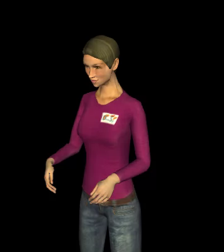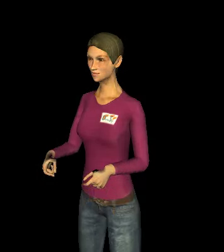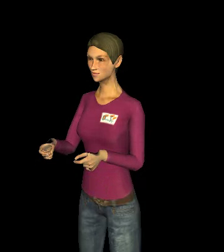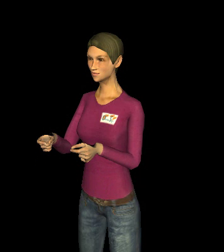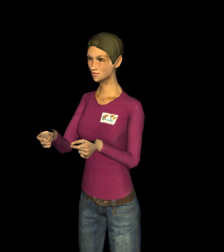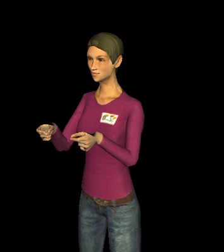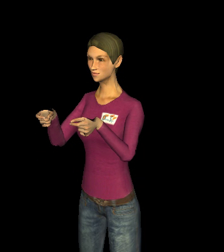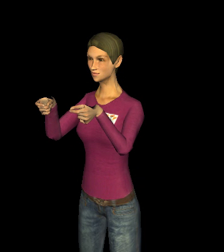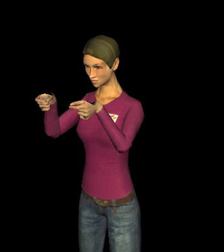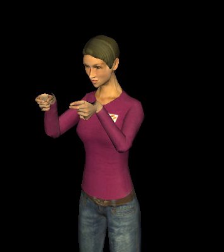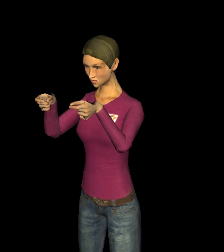مبنى